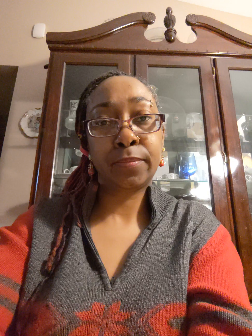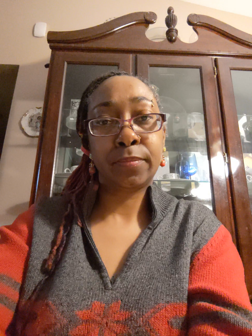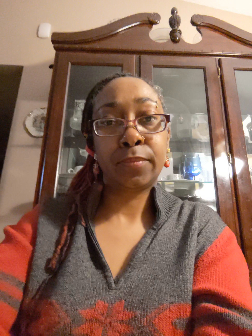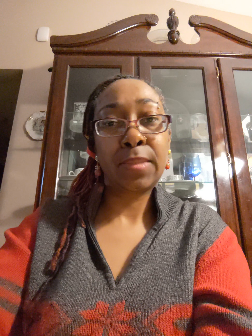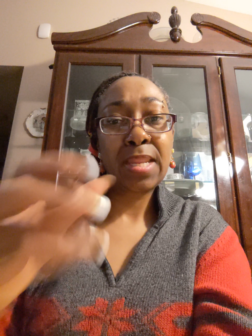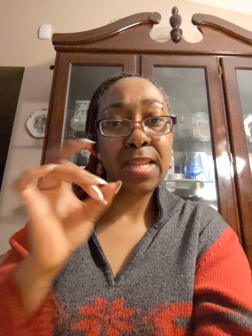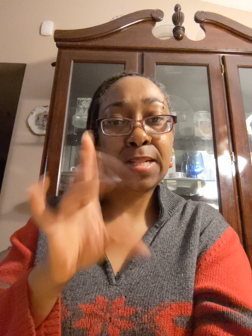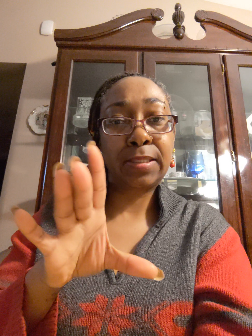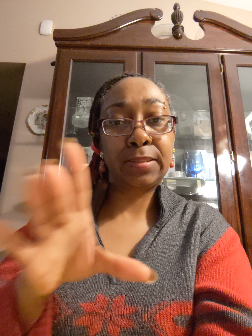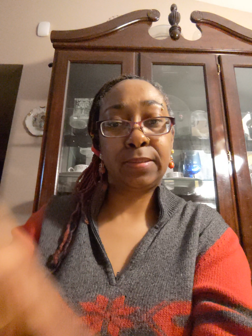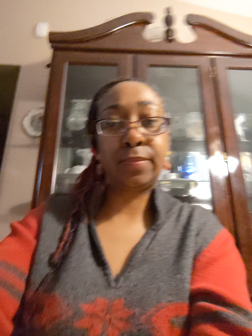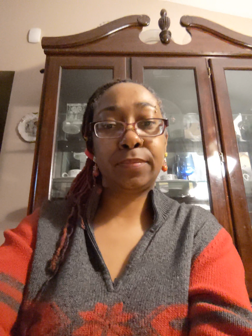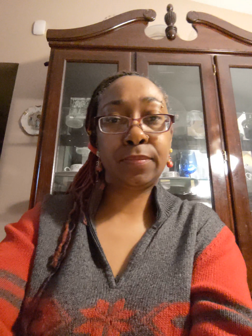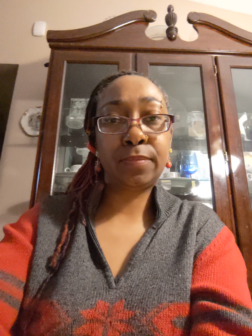hate